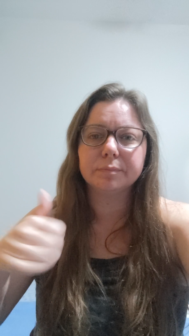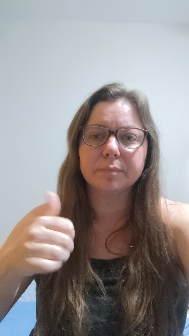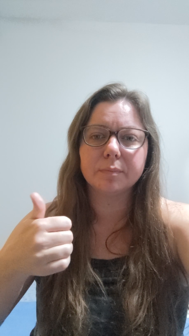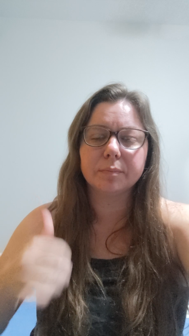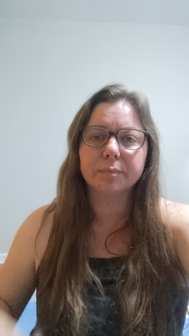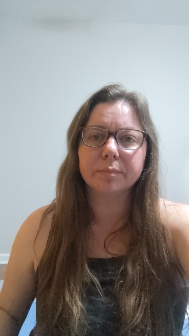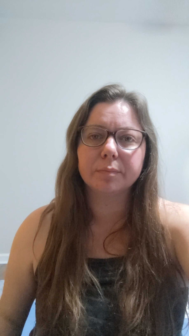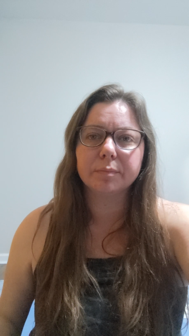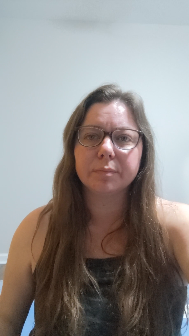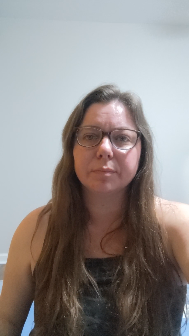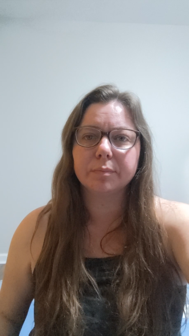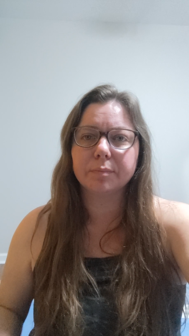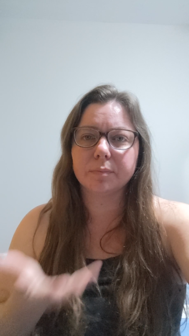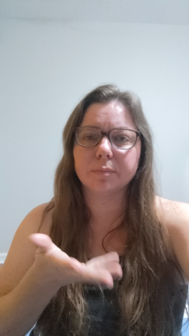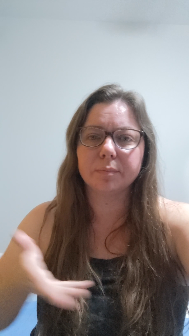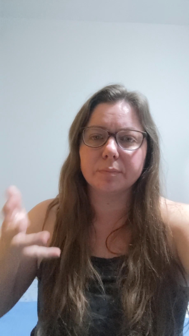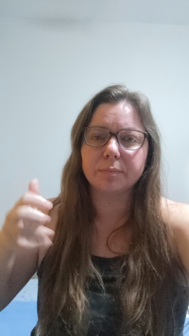basket